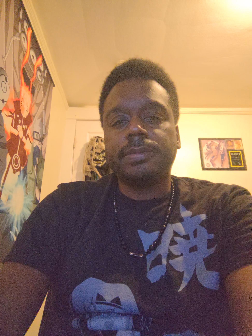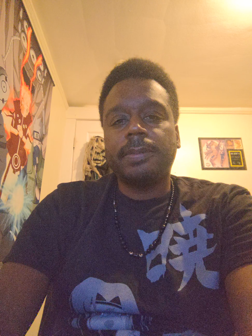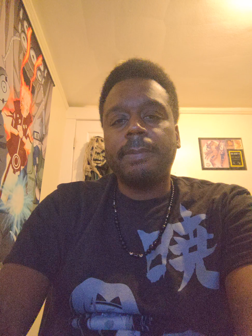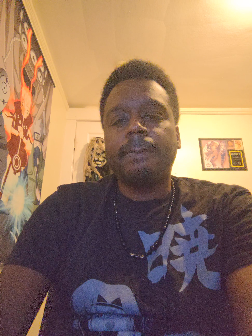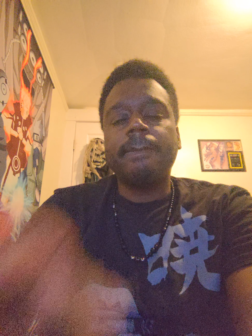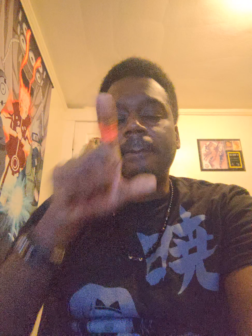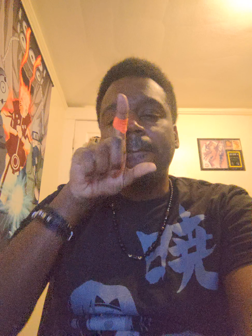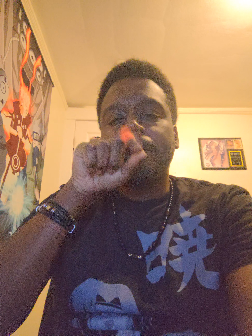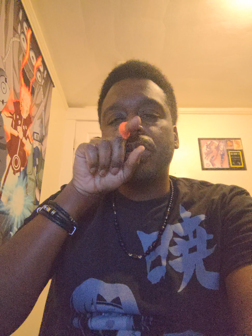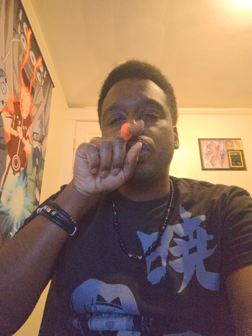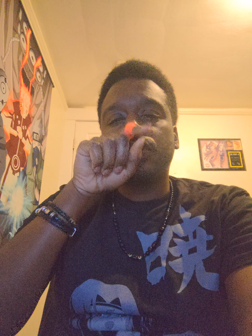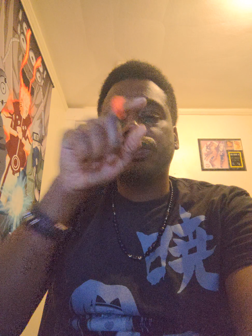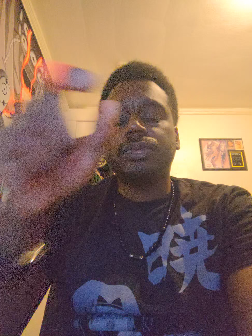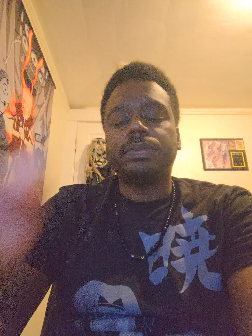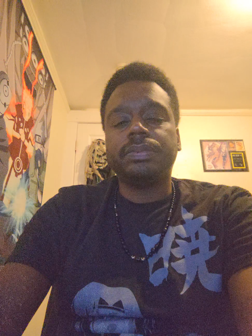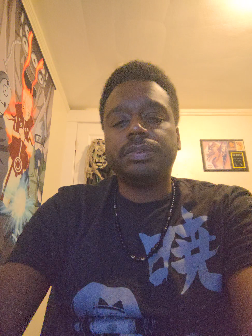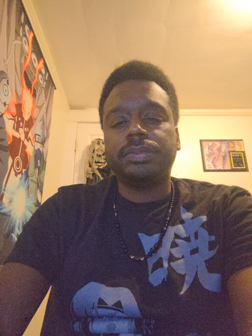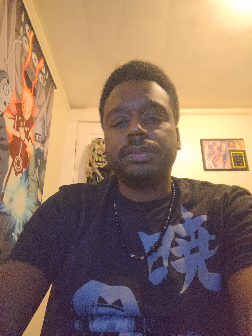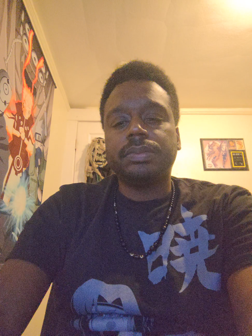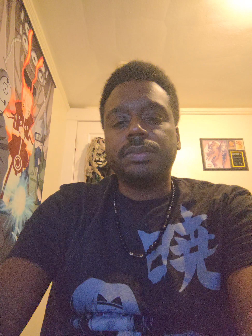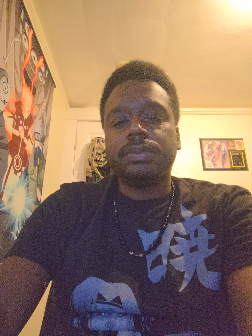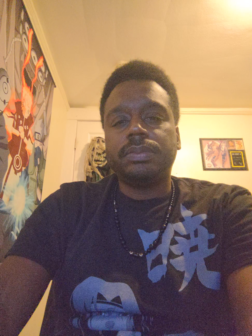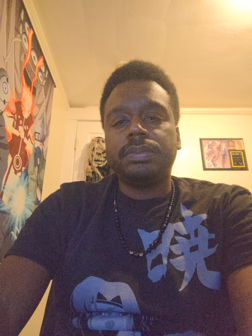bird